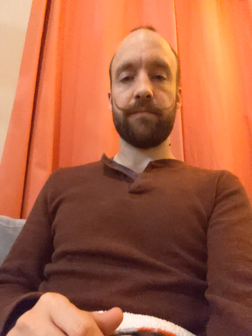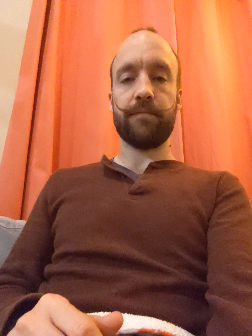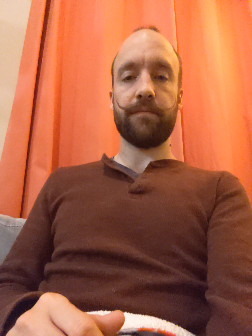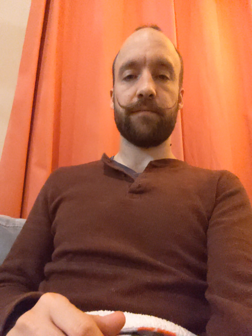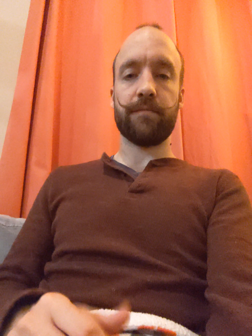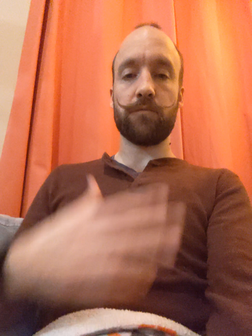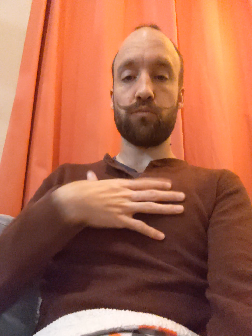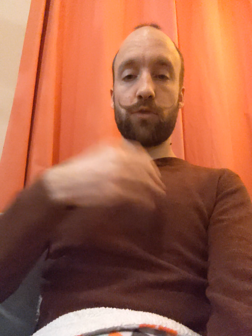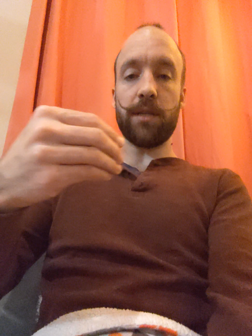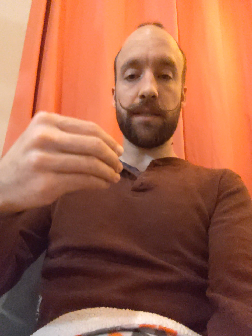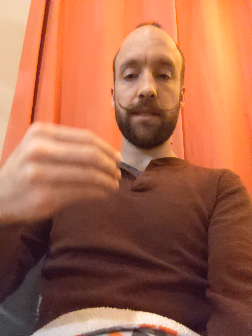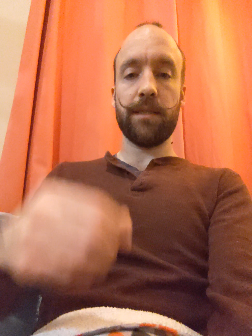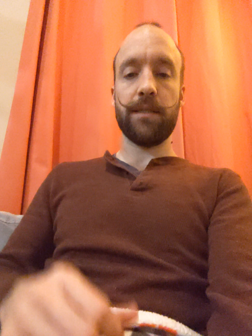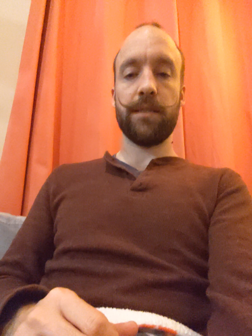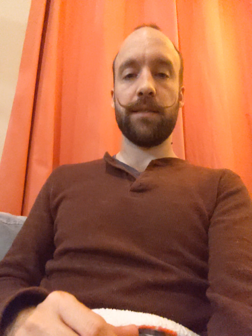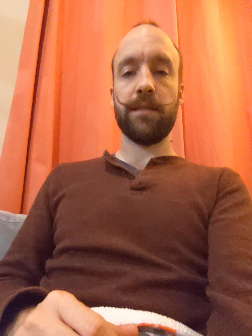white